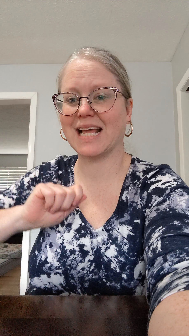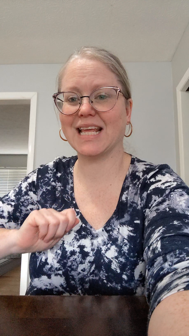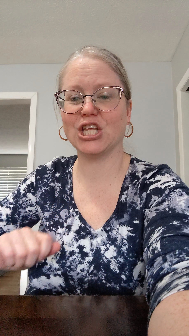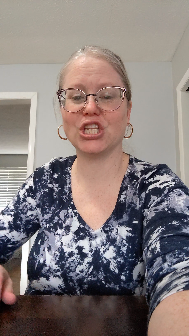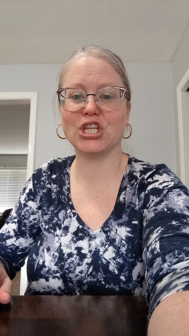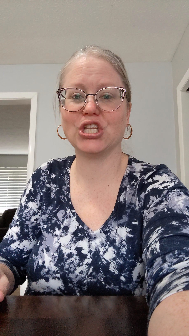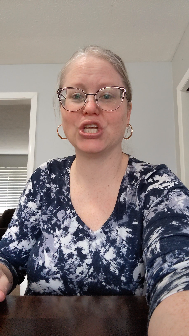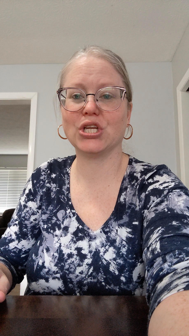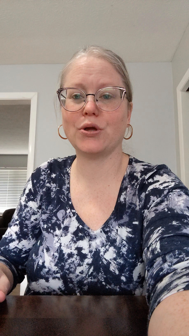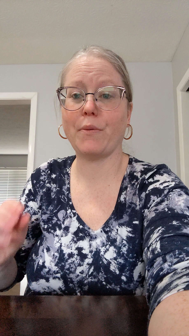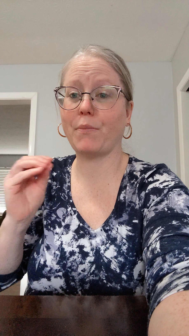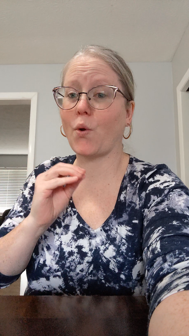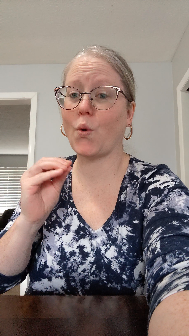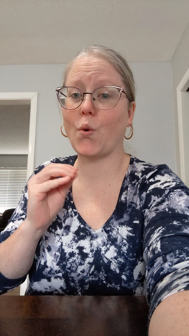more